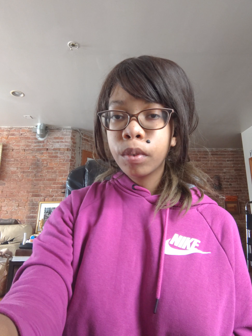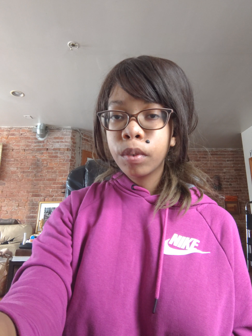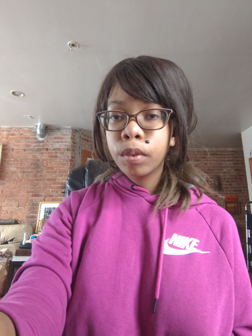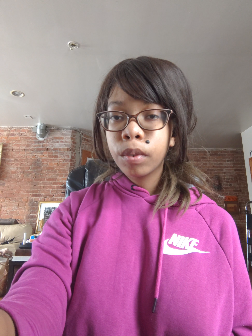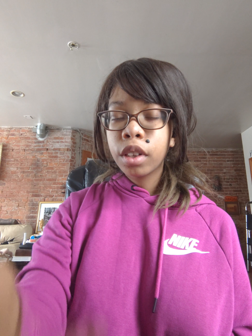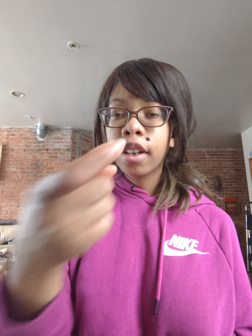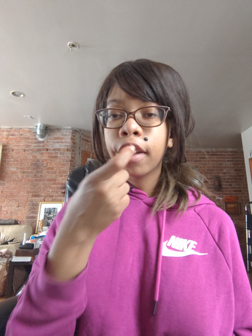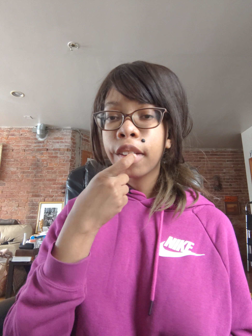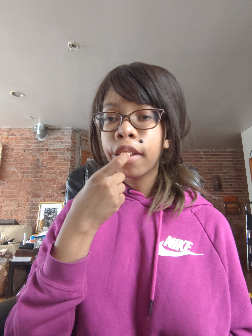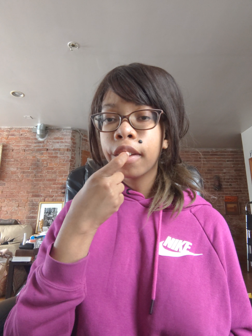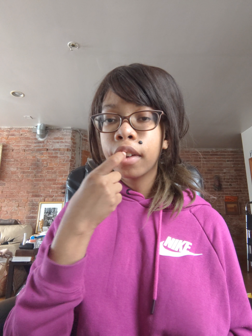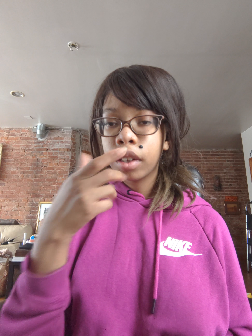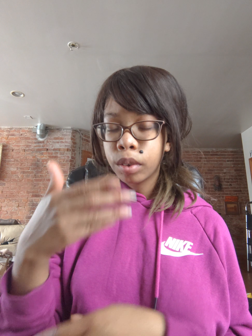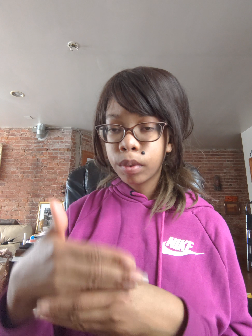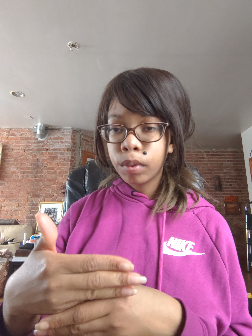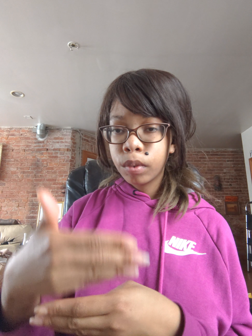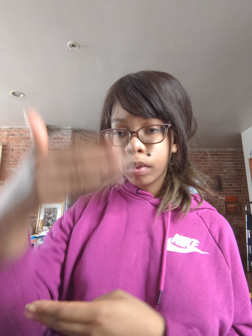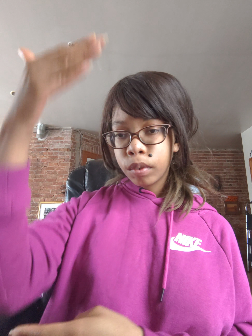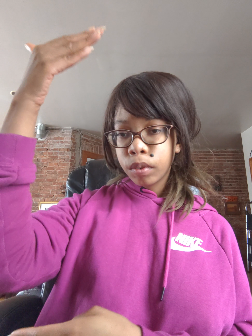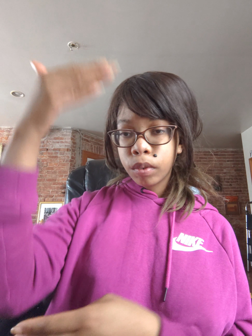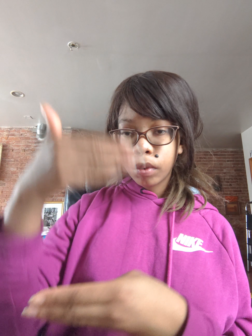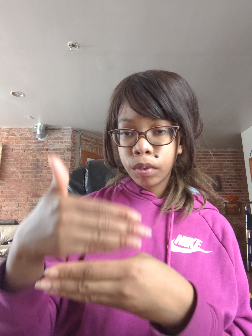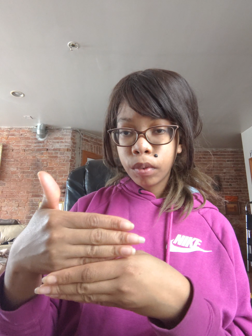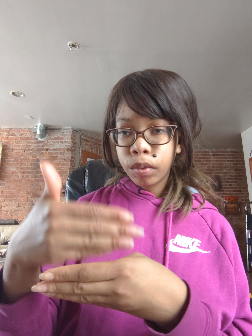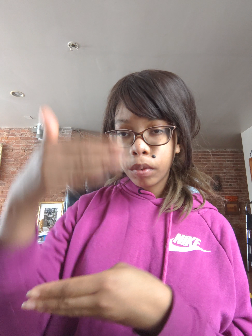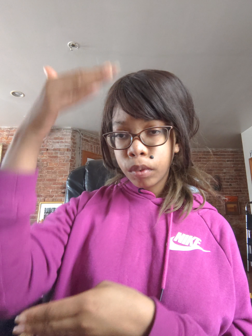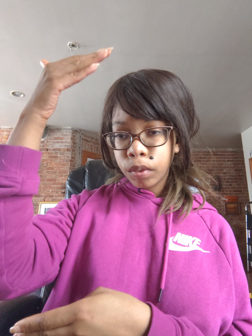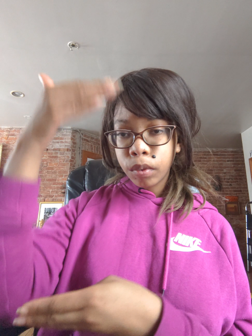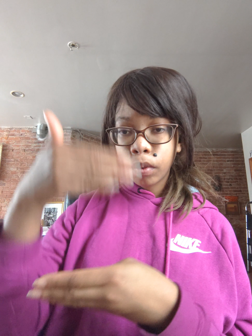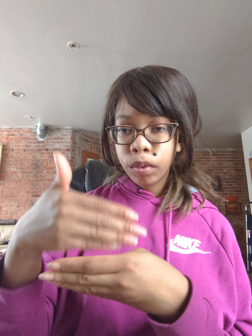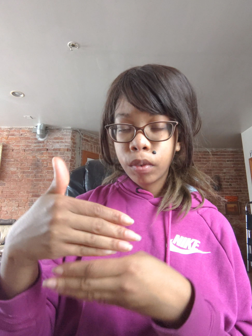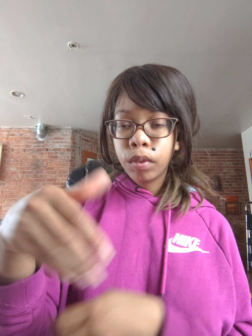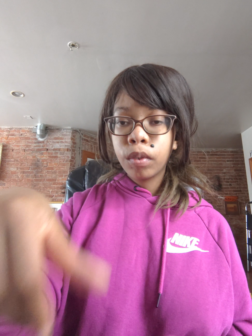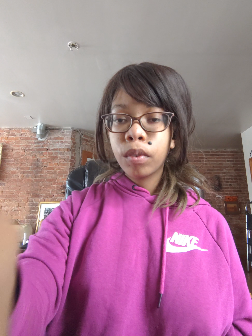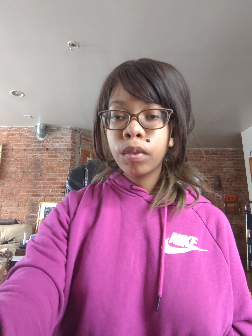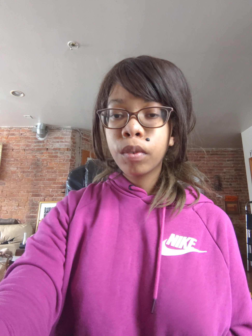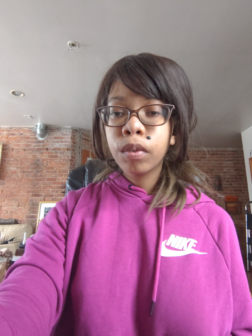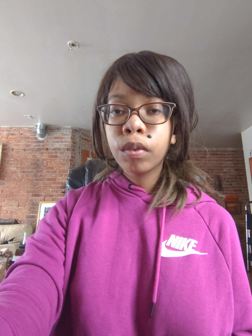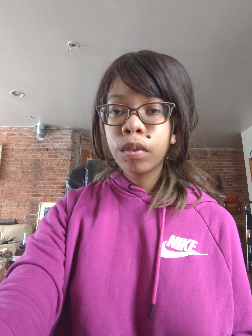window